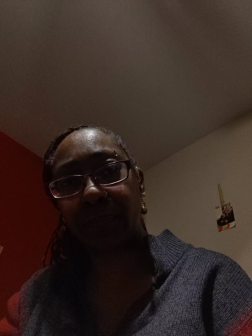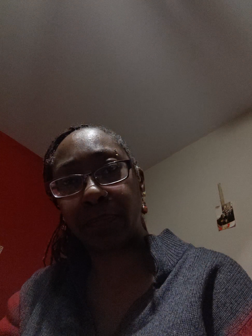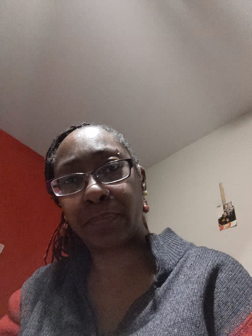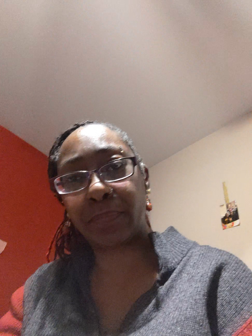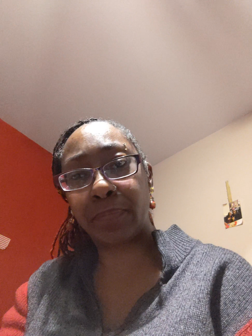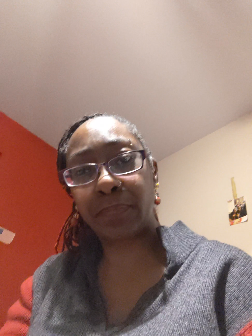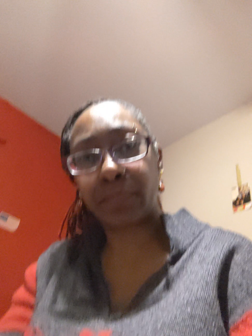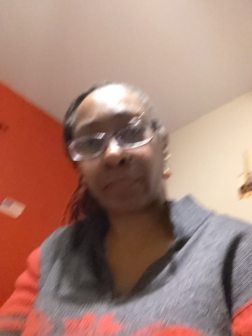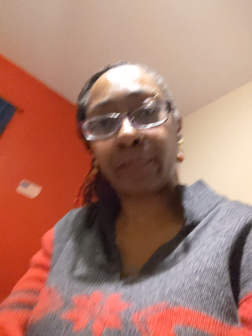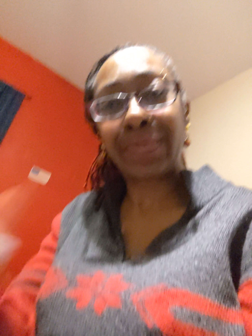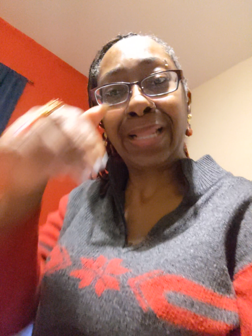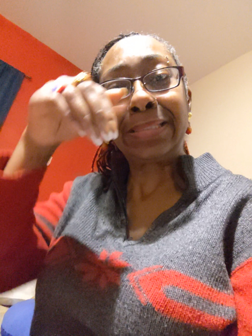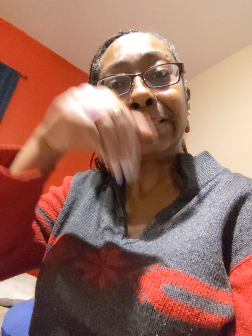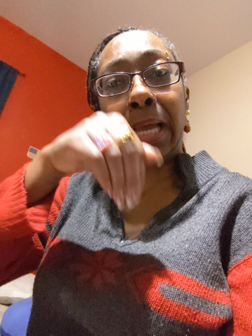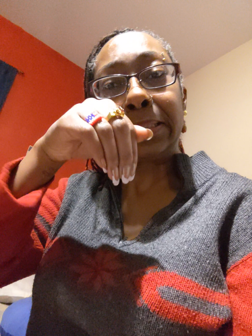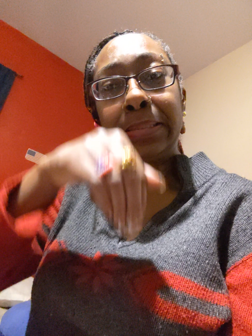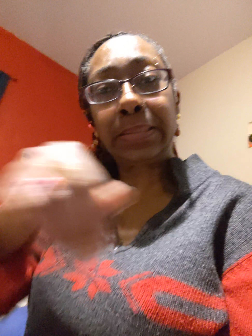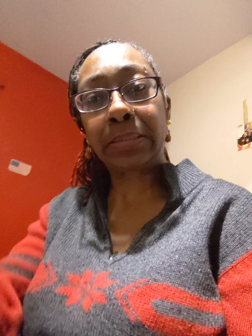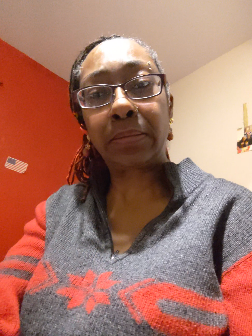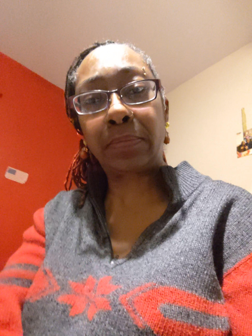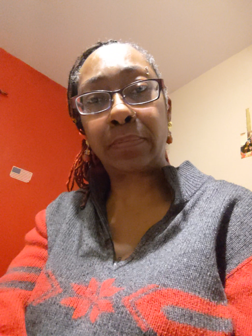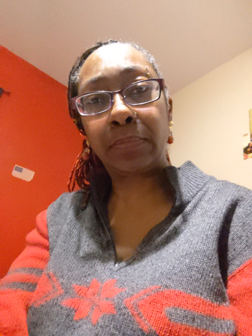night